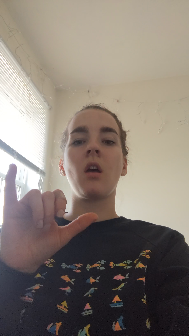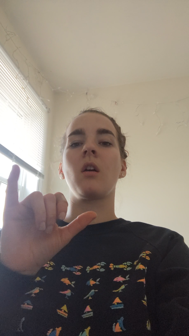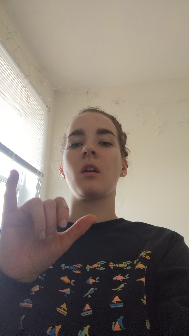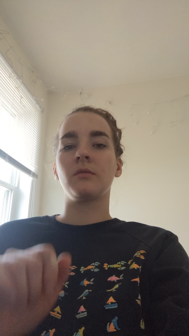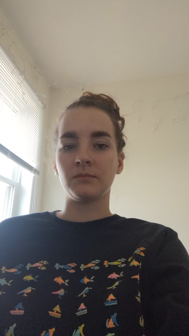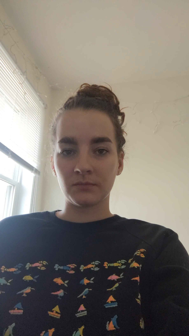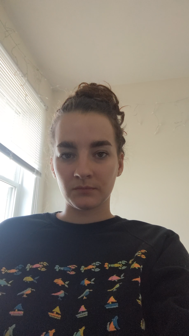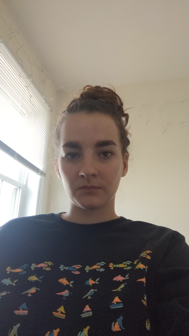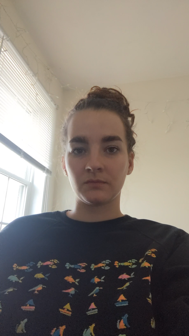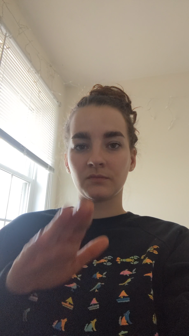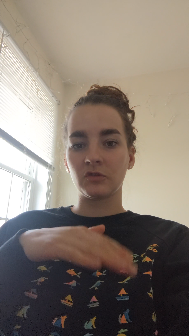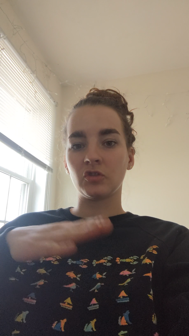children